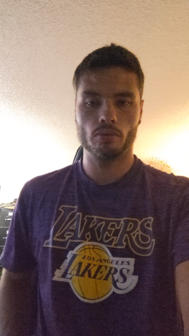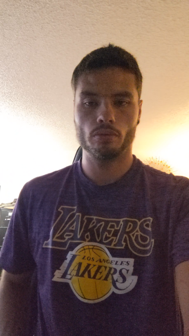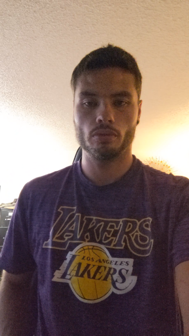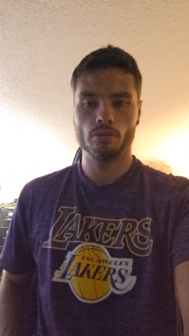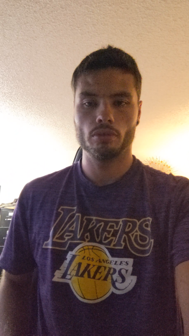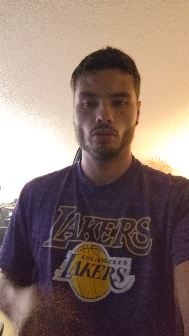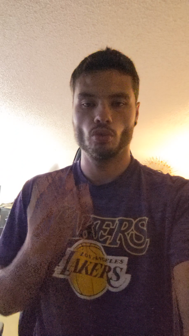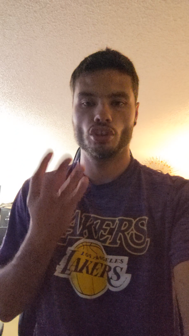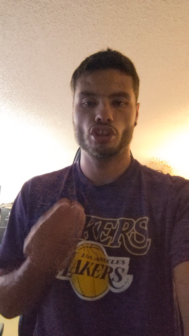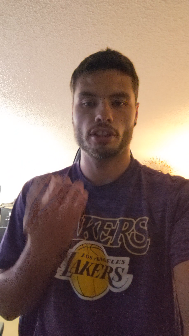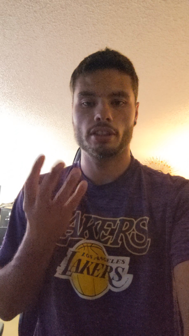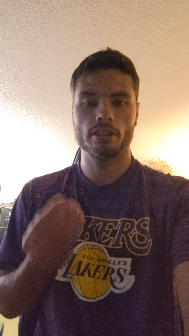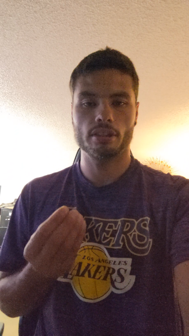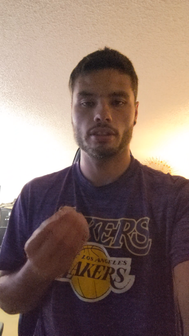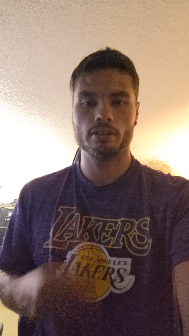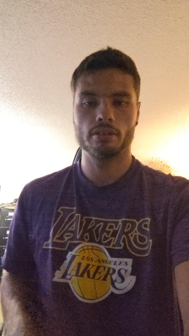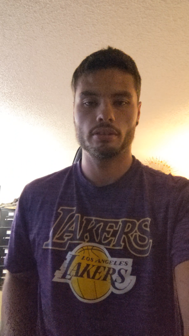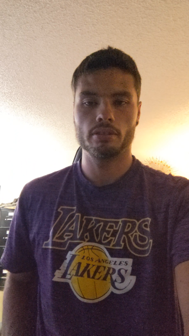gentle